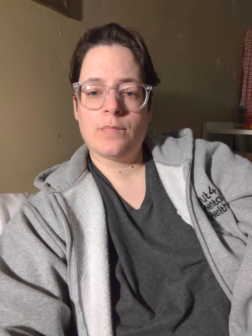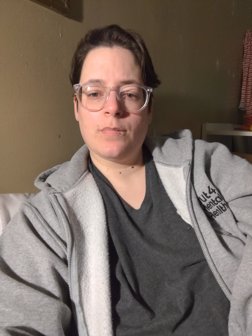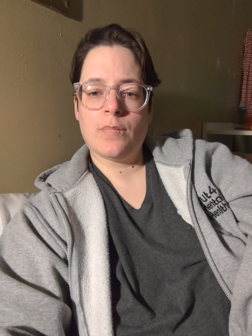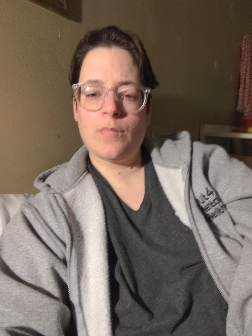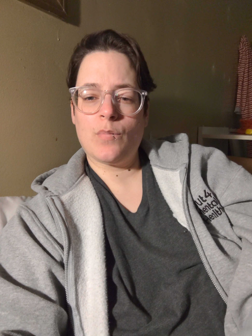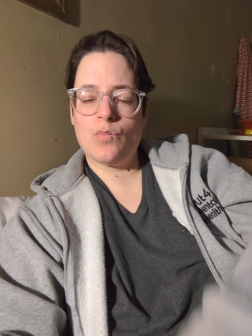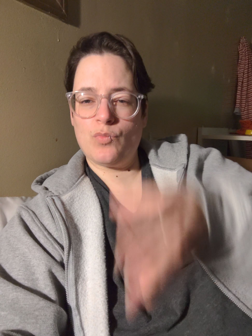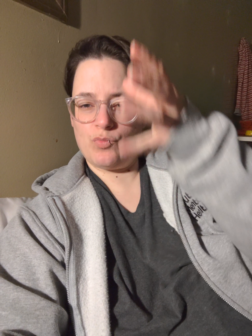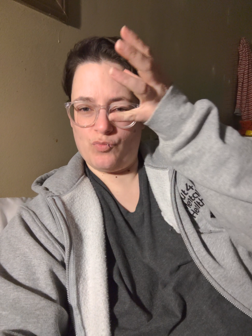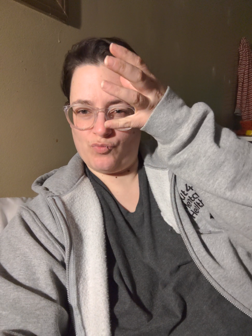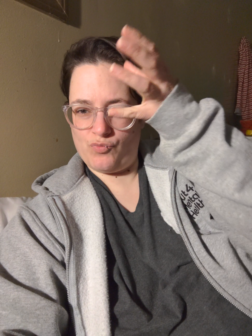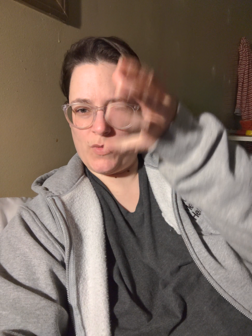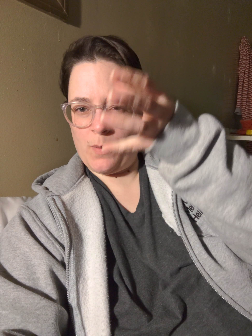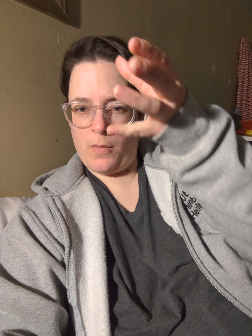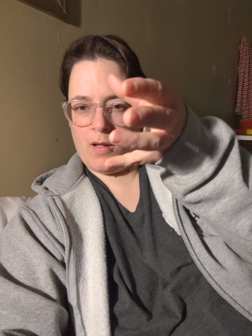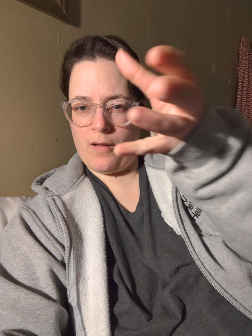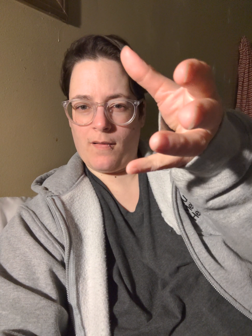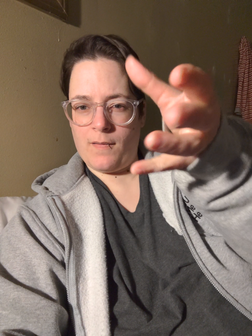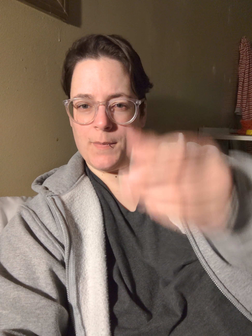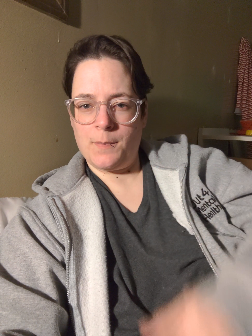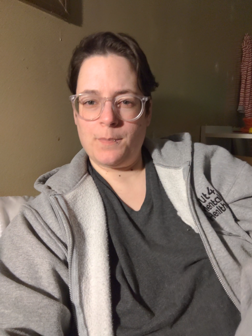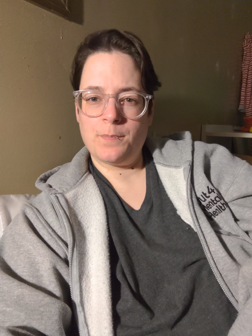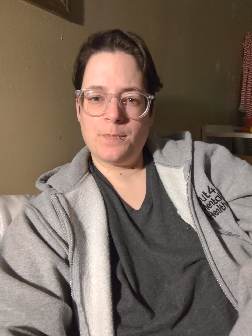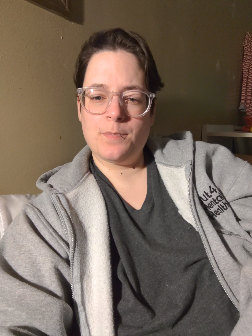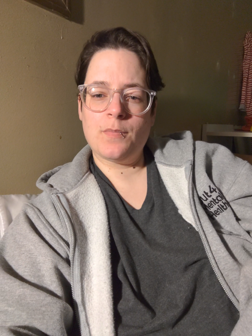grandpa